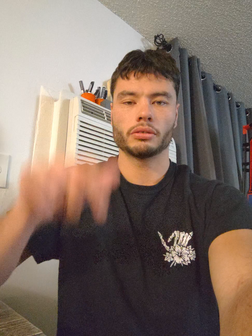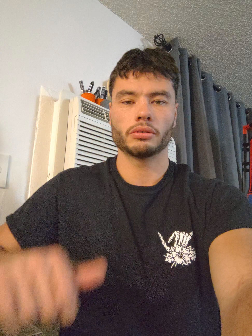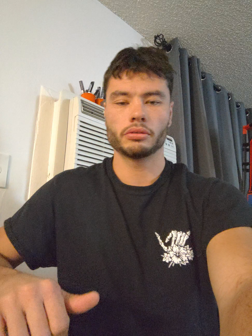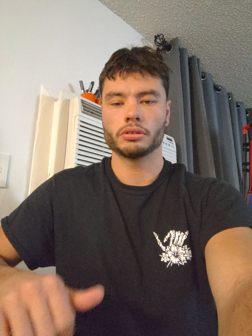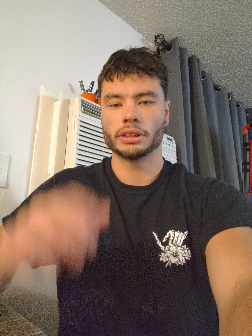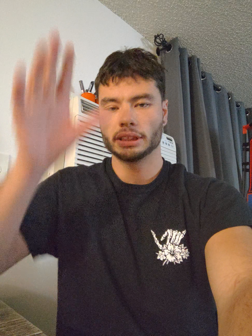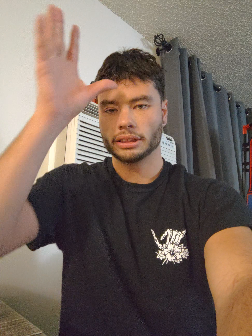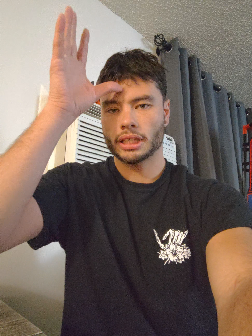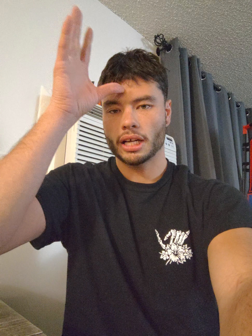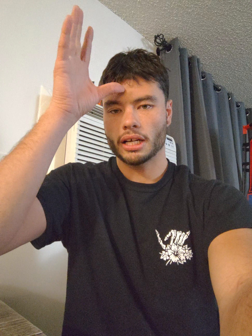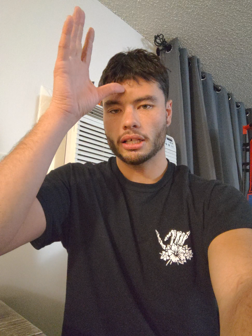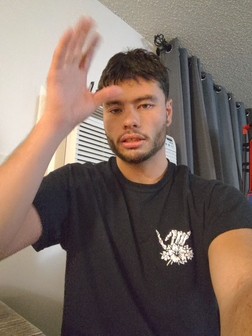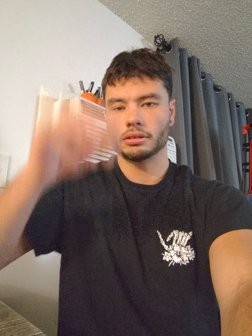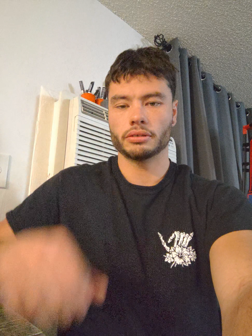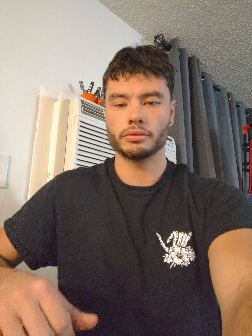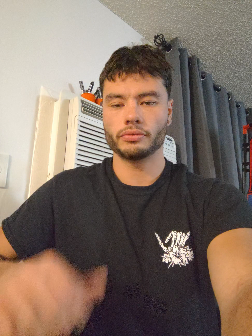dad